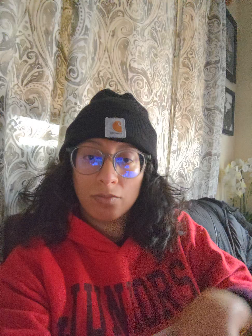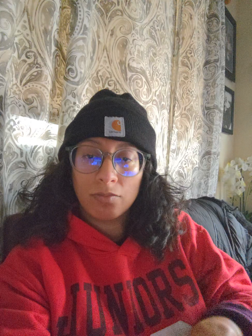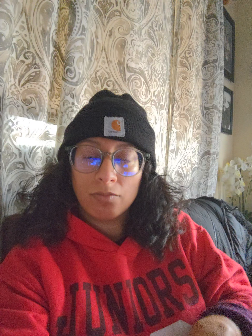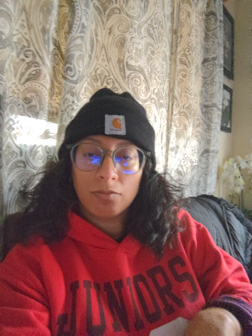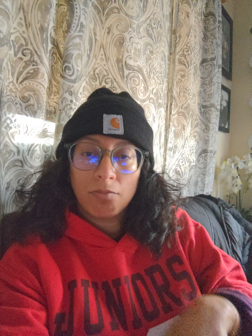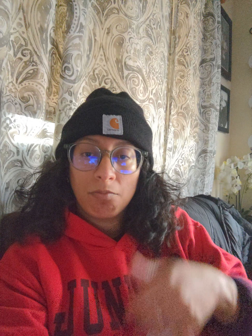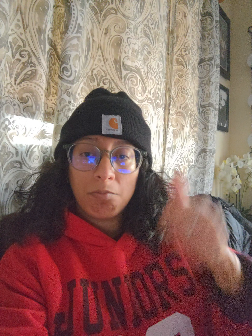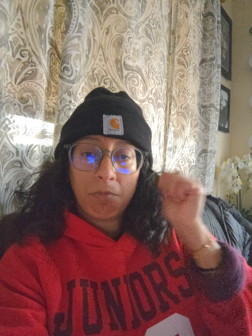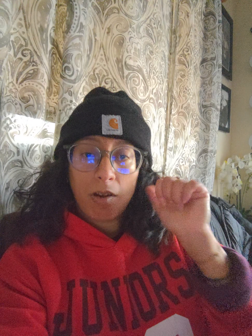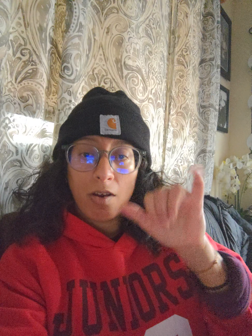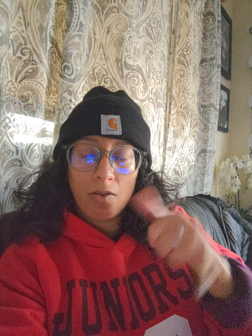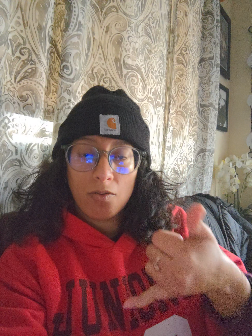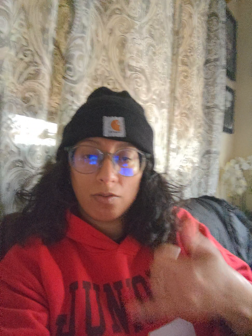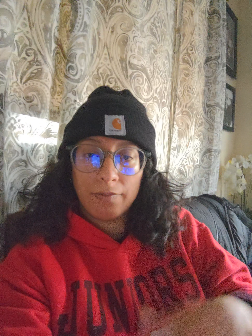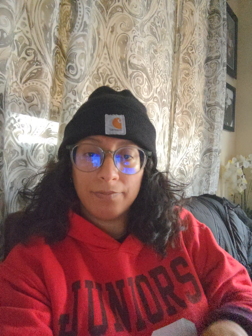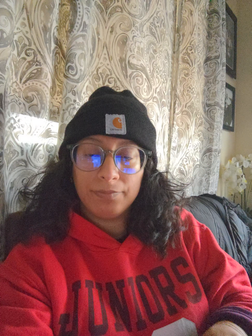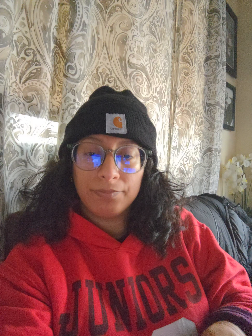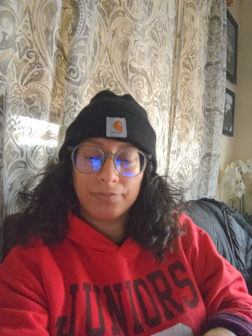backyard